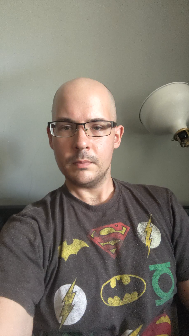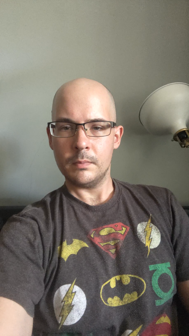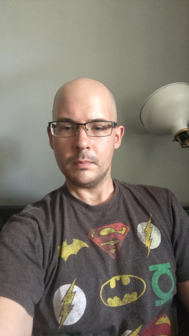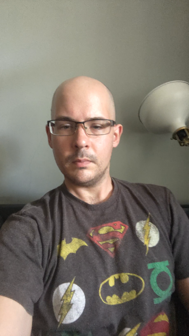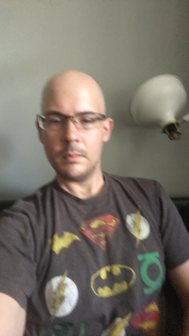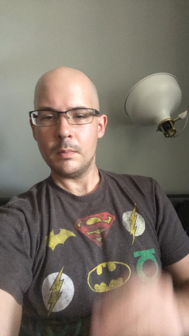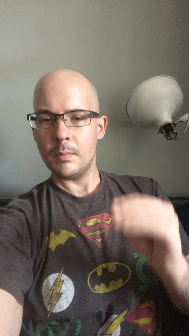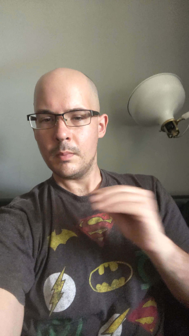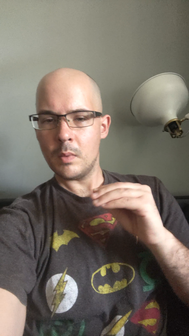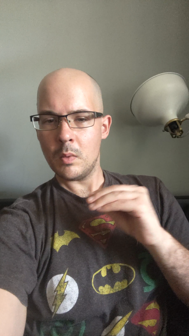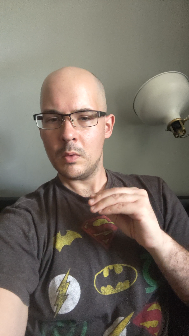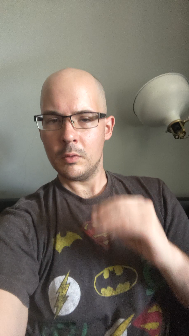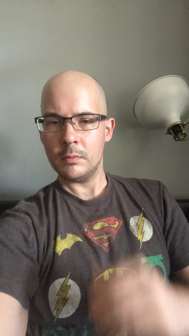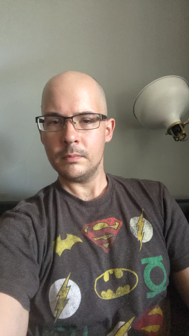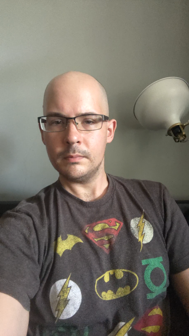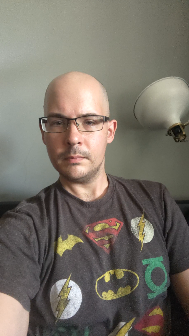more